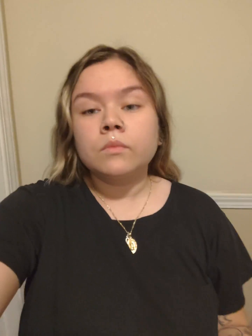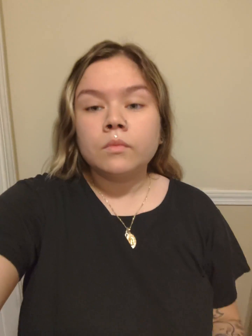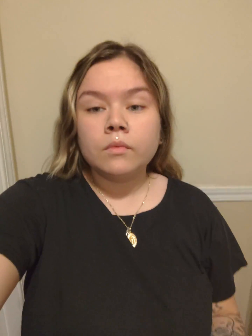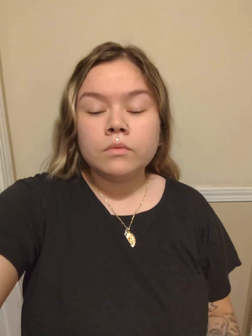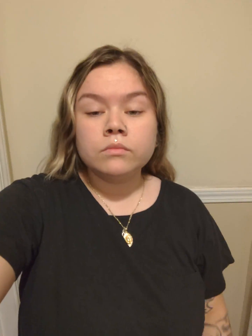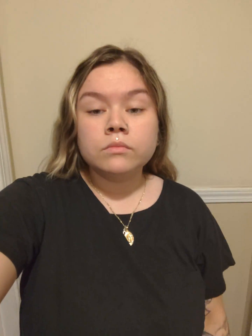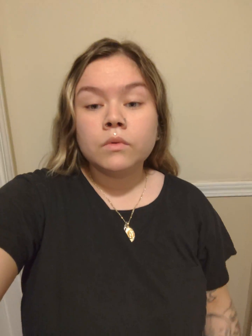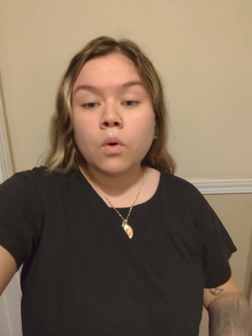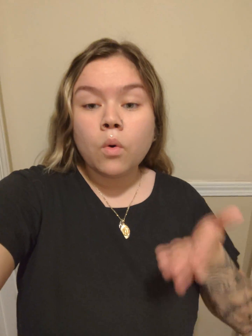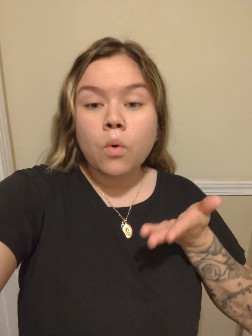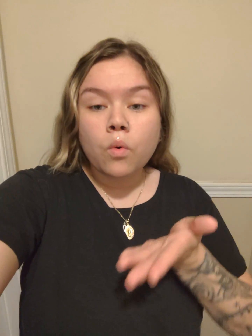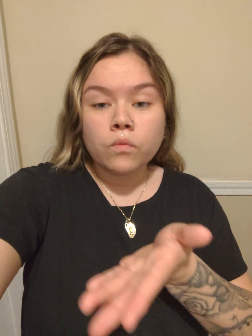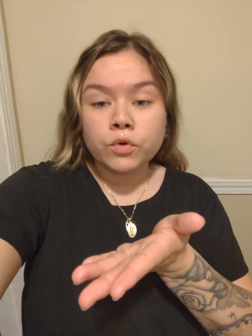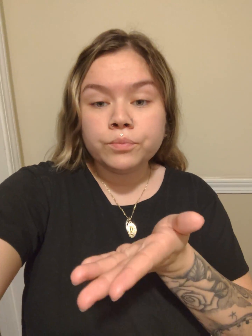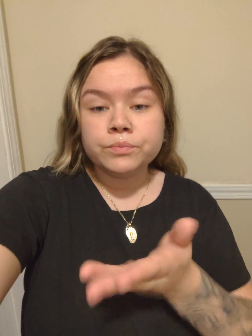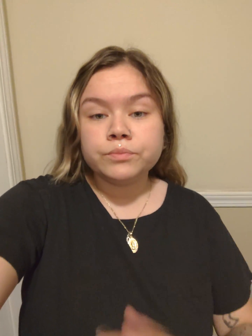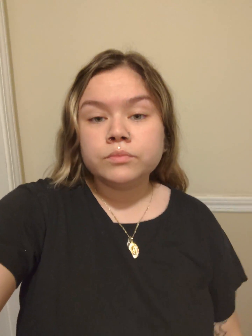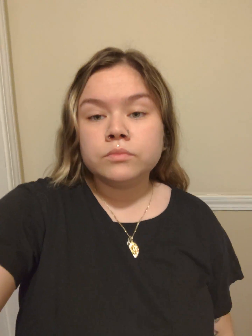oven